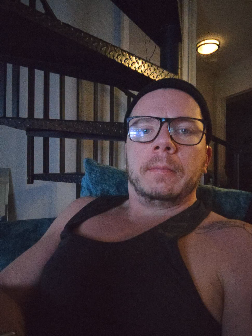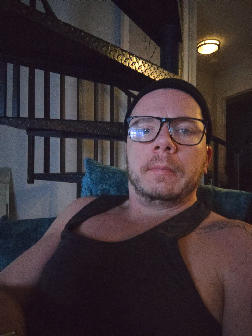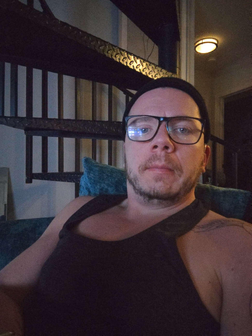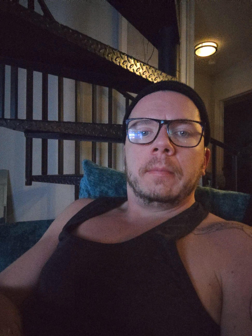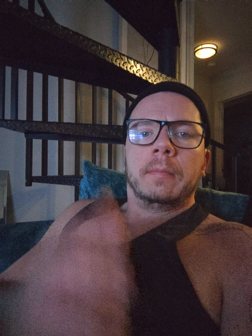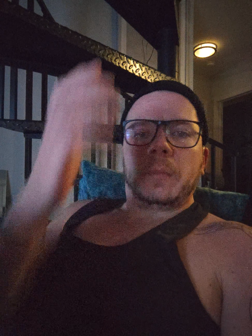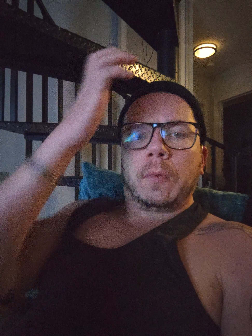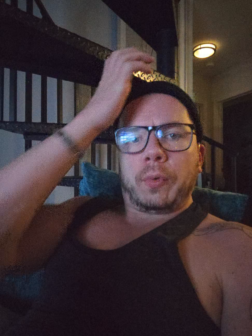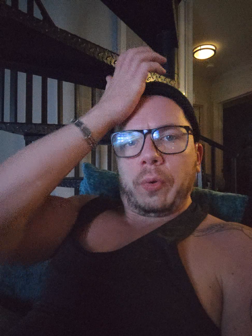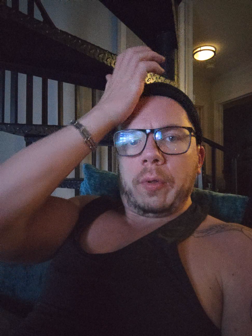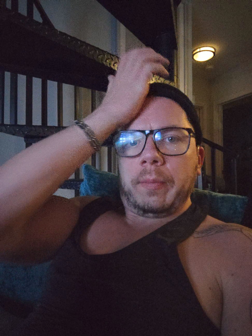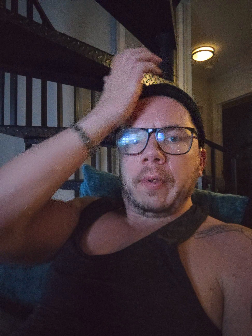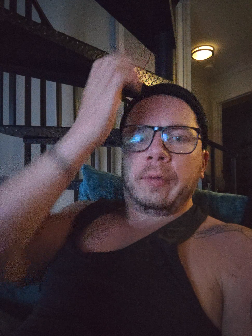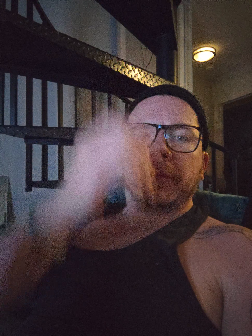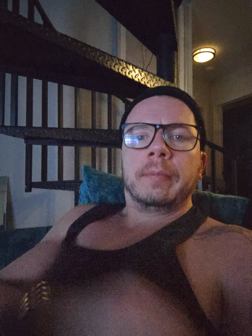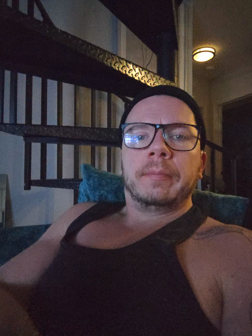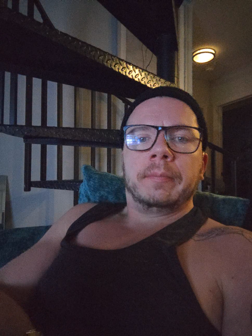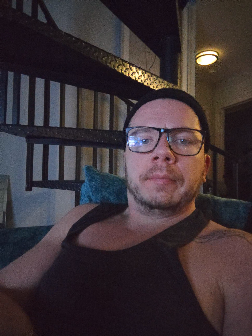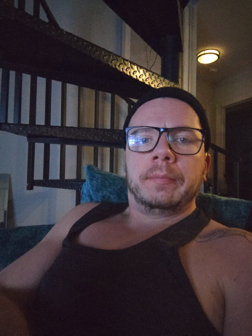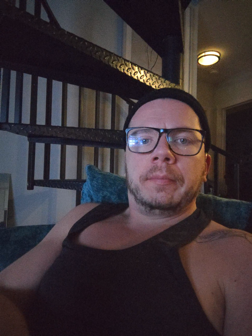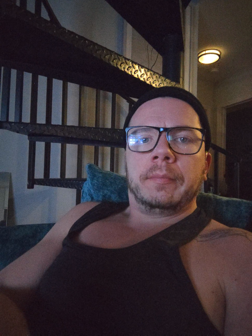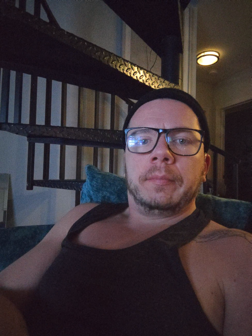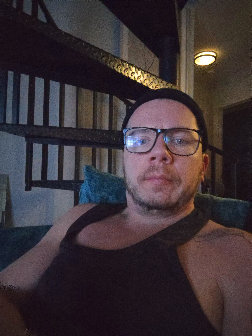garbage